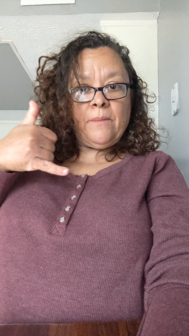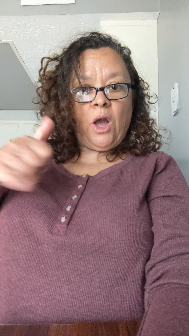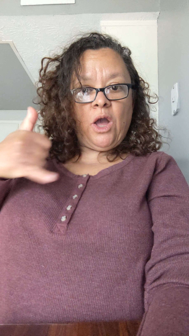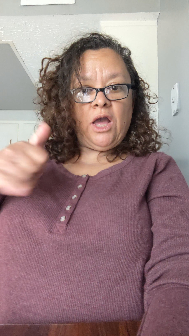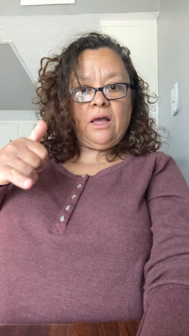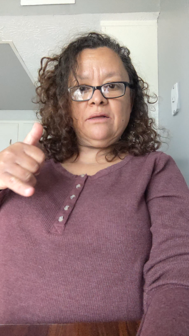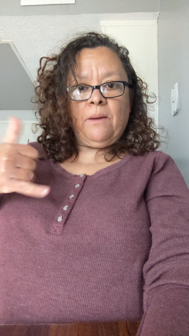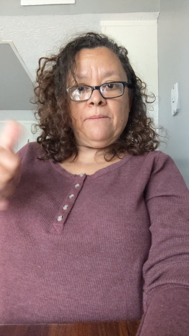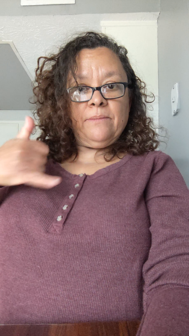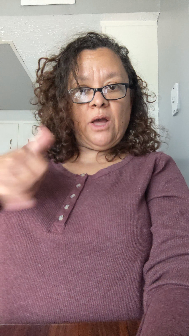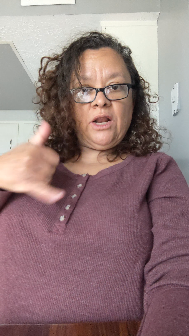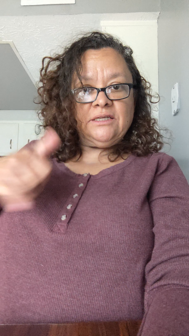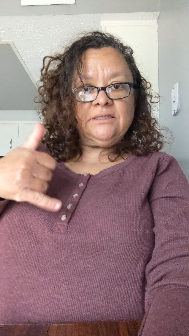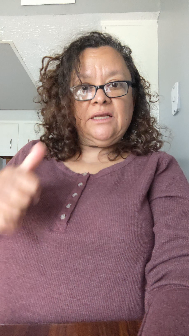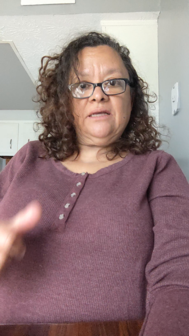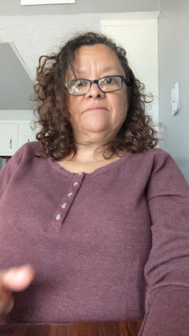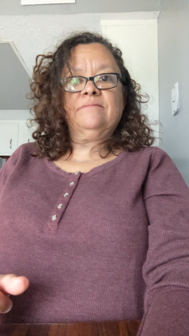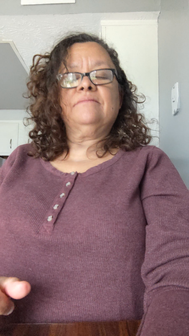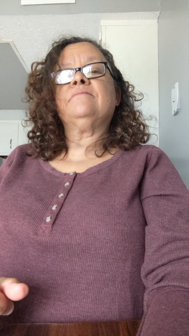party